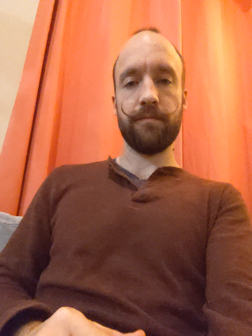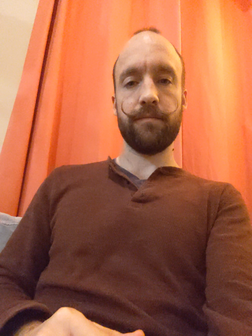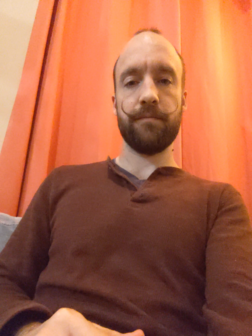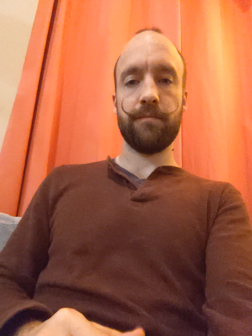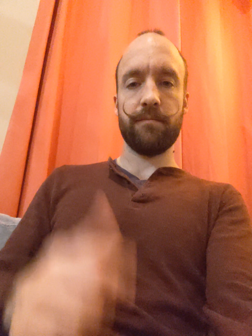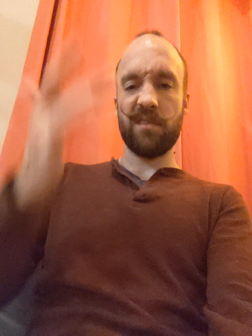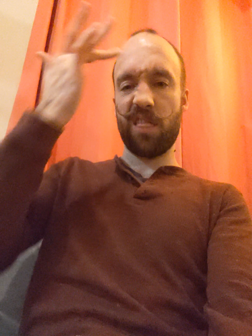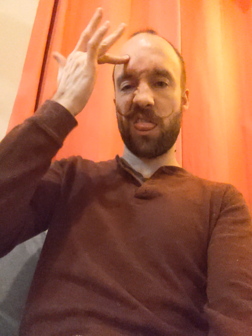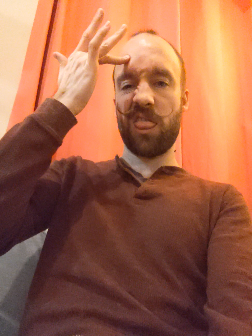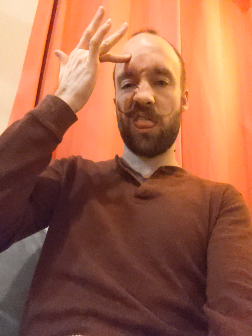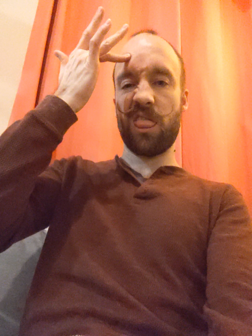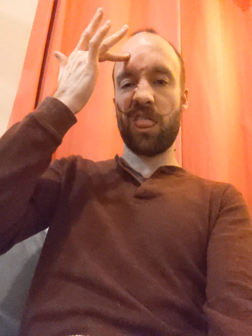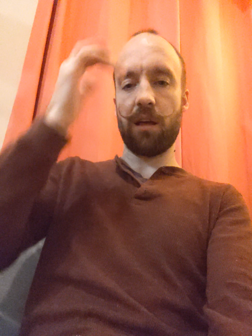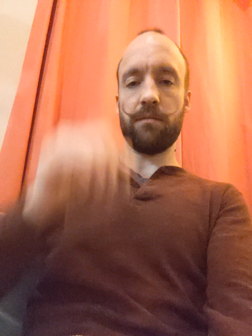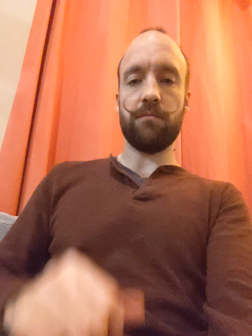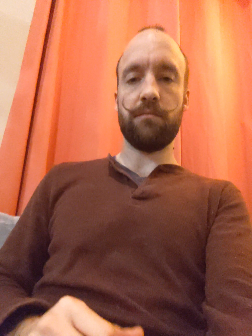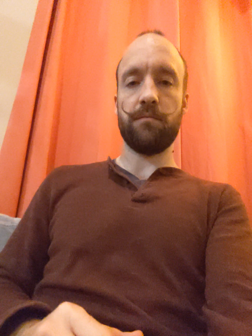sick